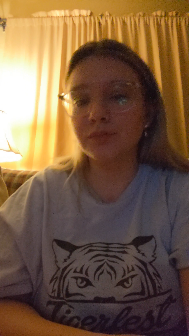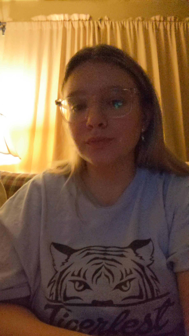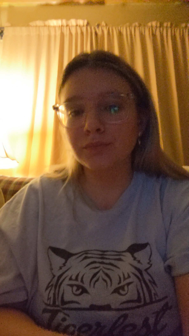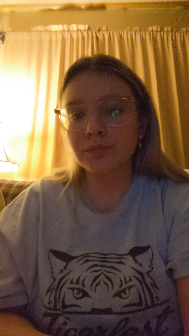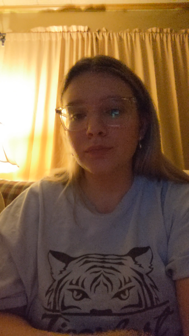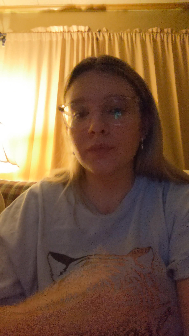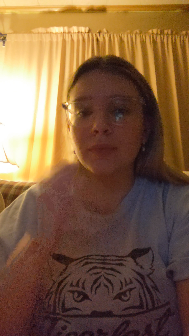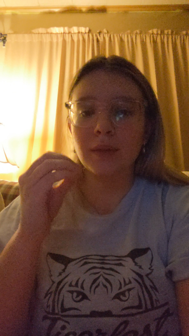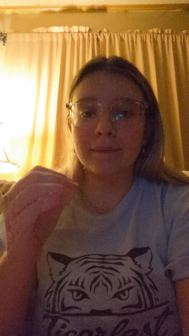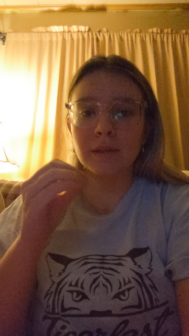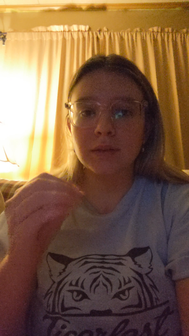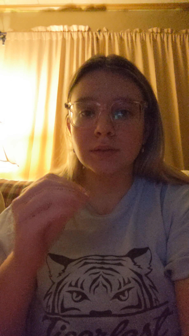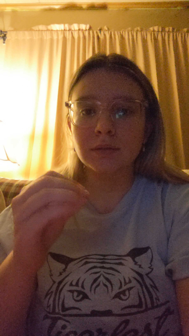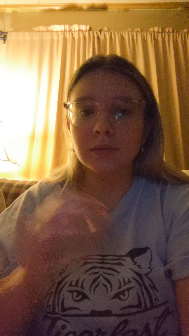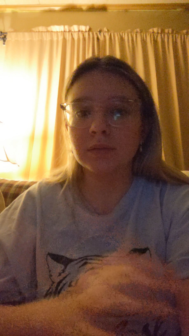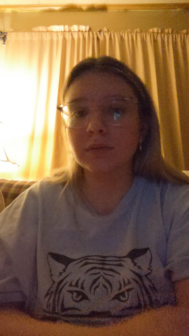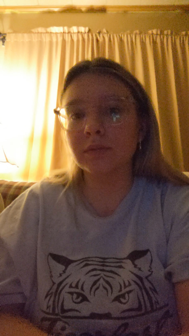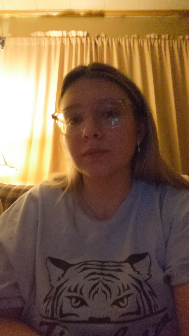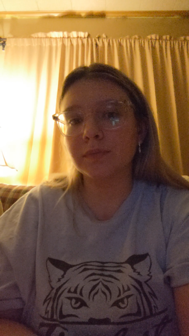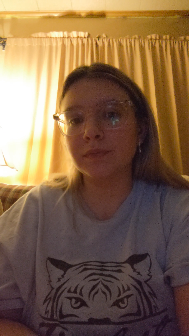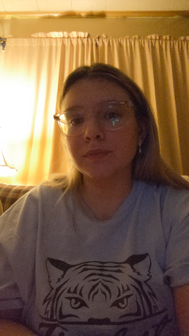fix